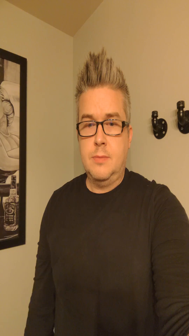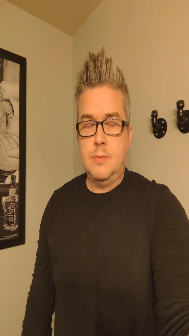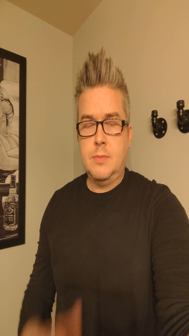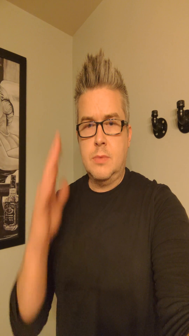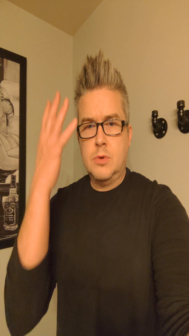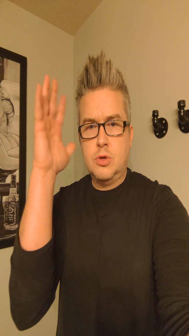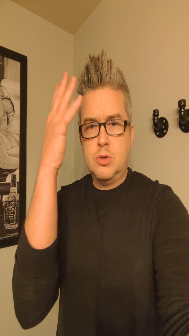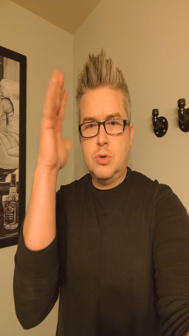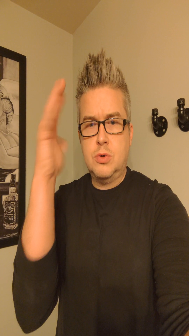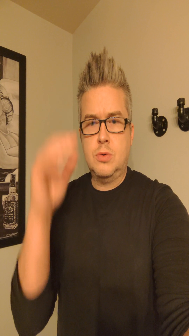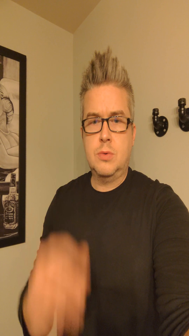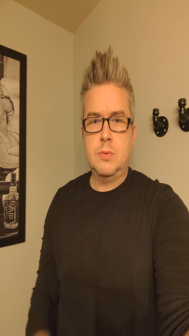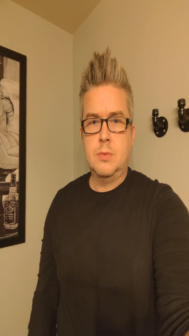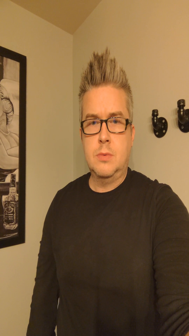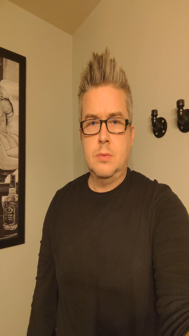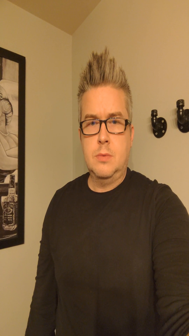tree